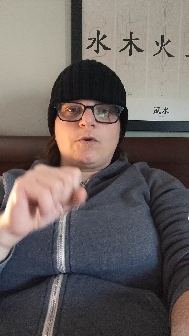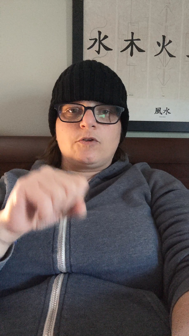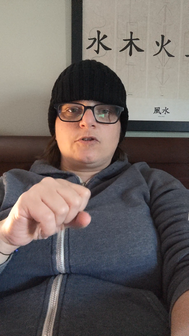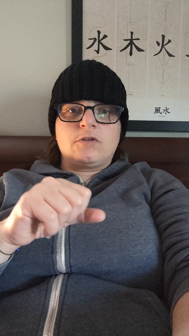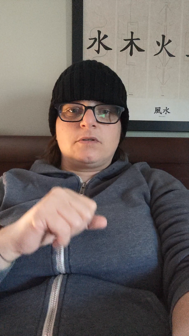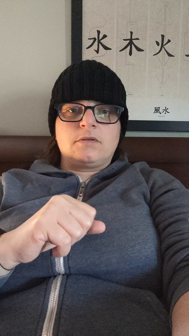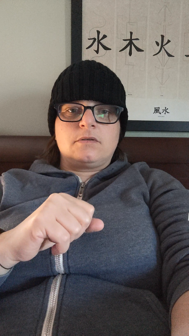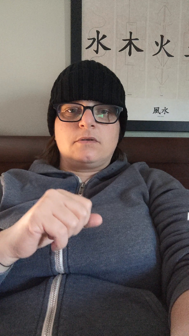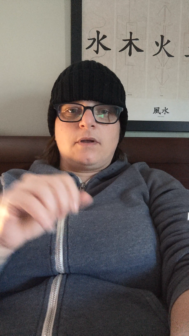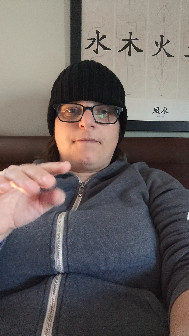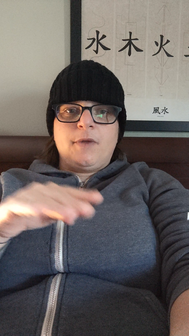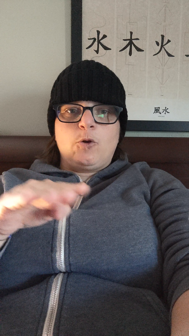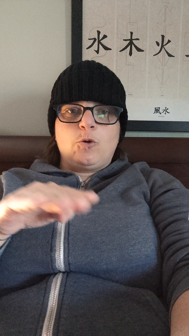boots